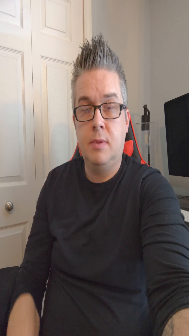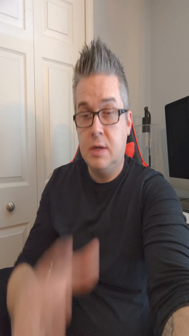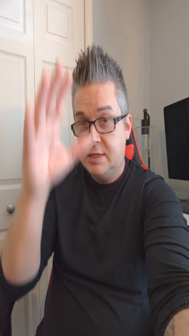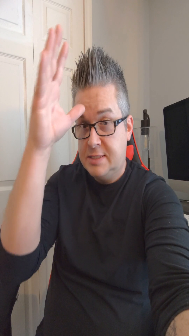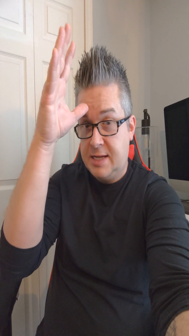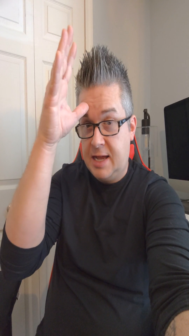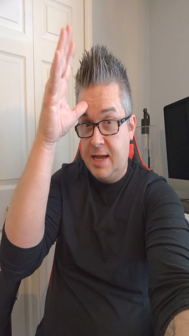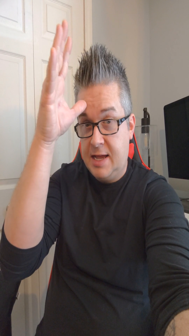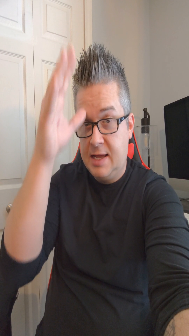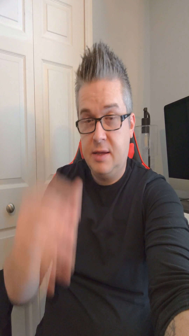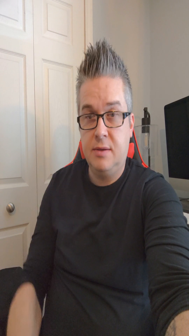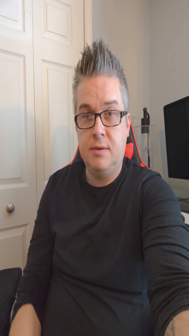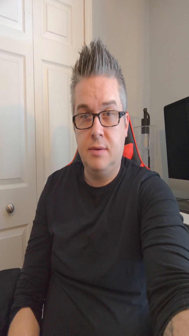dad